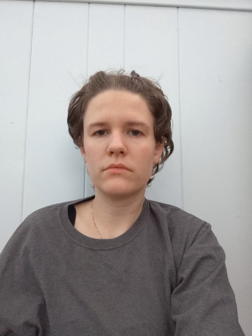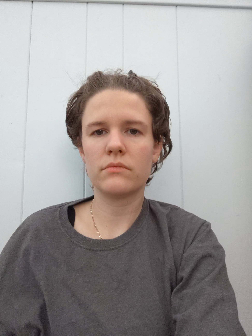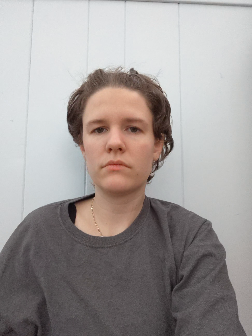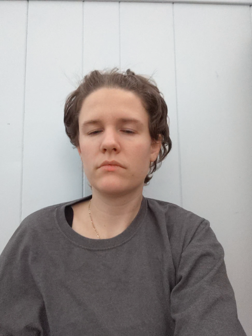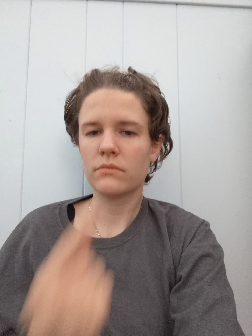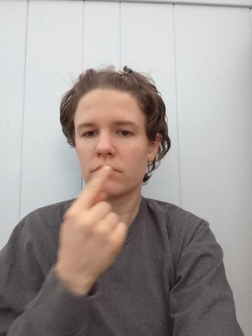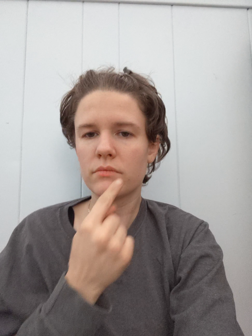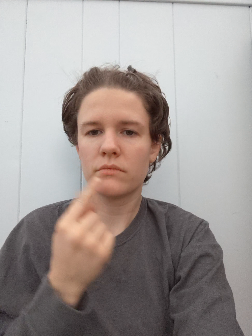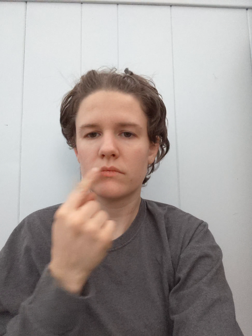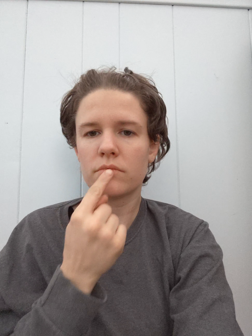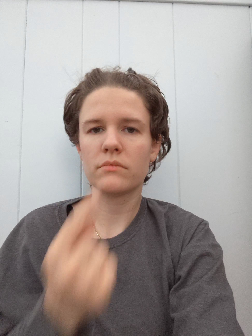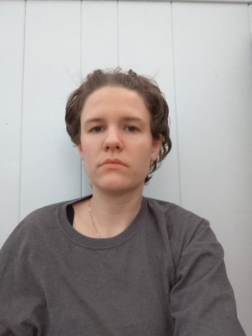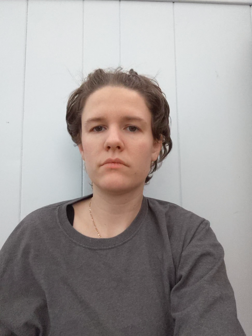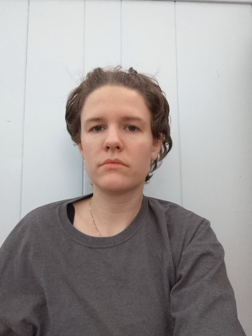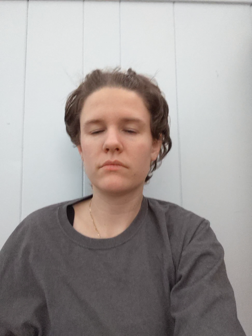lips